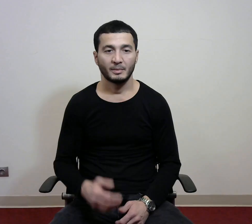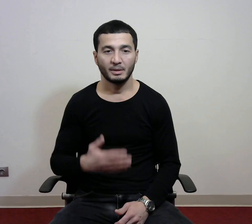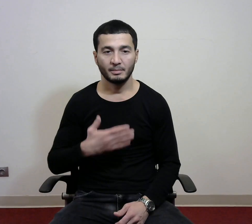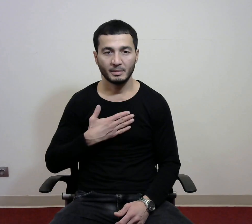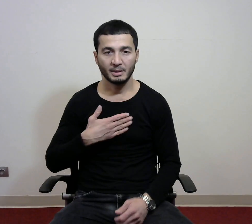mən